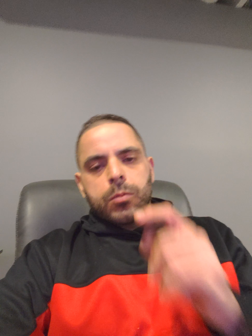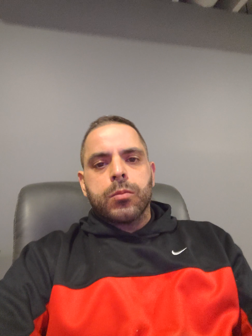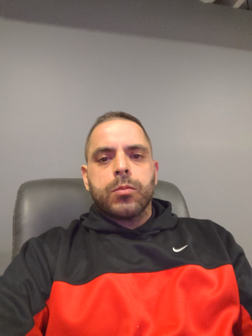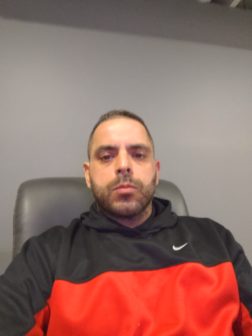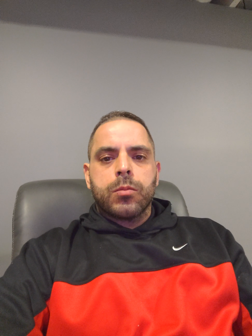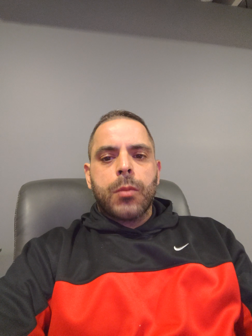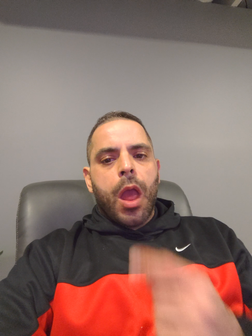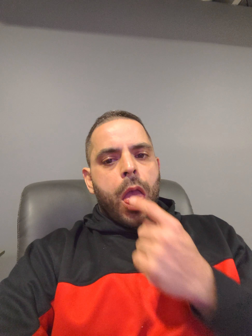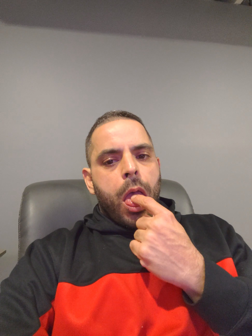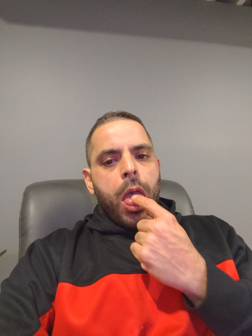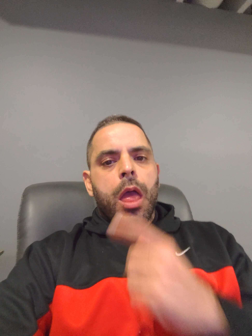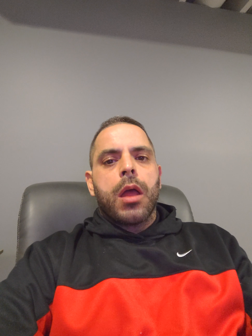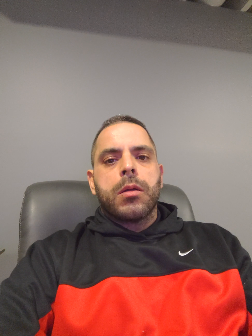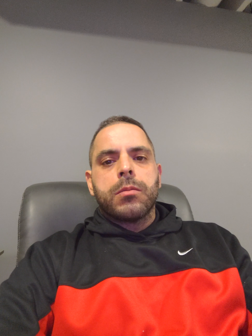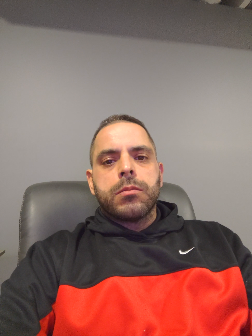tongue